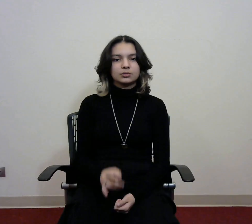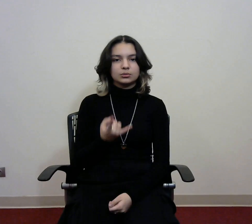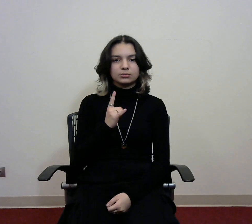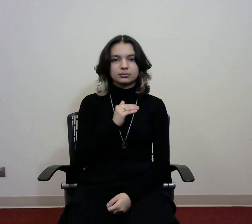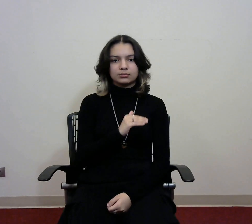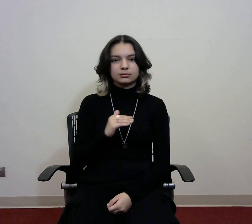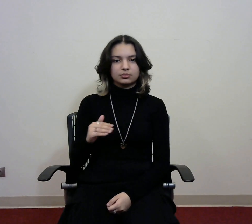uşaqlar